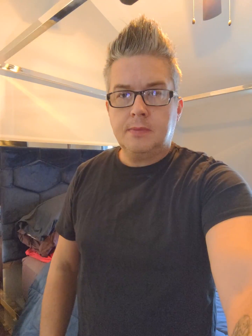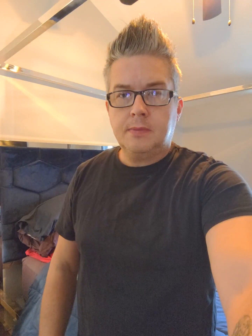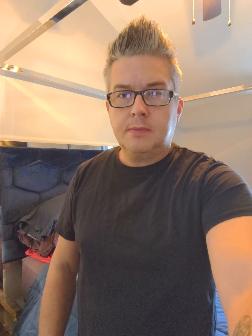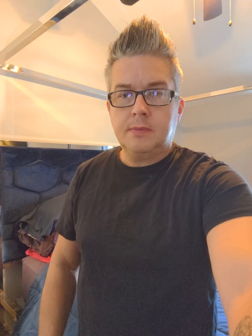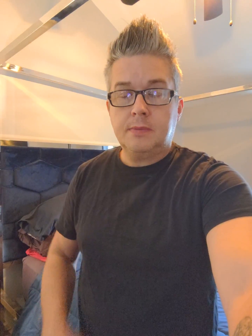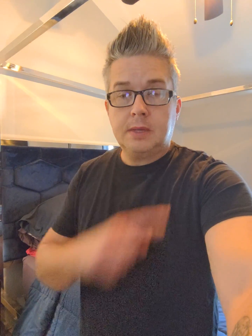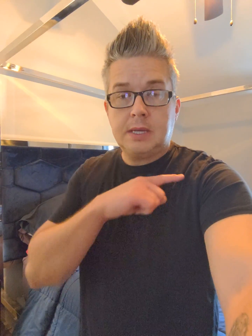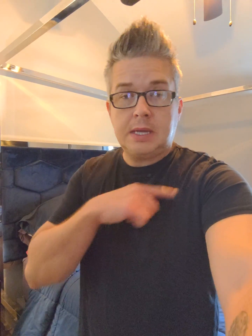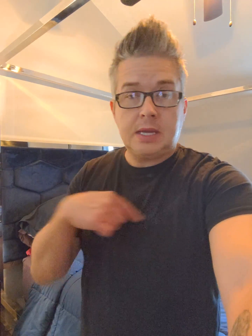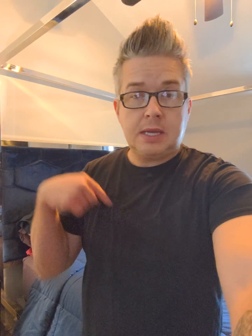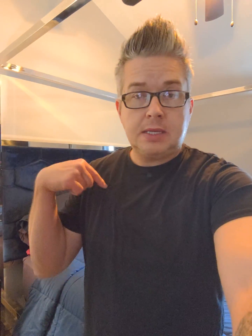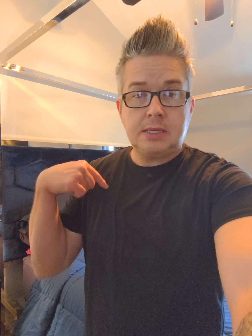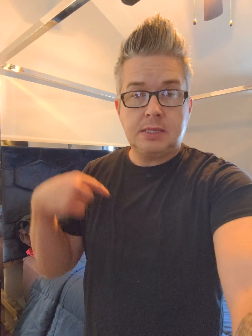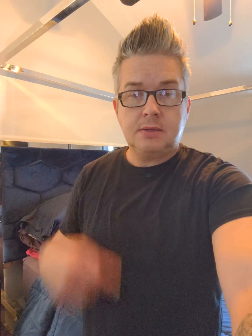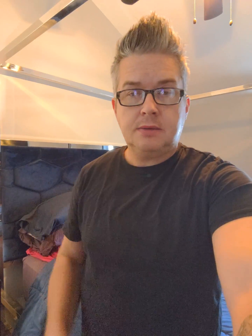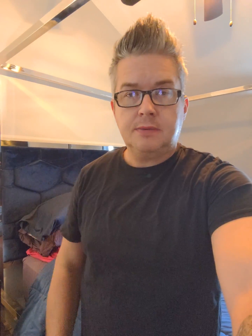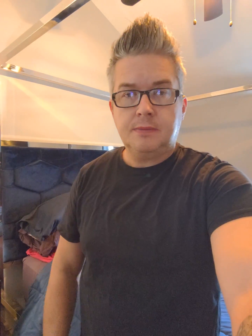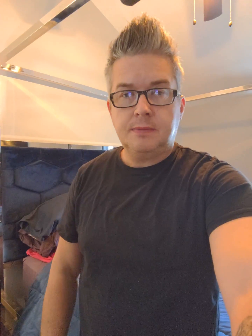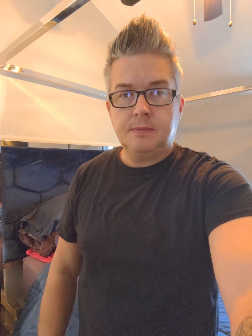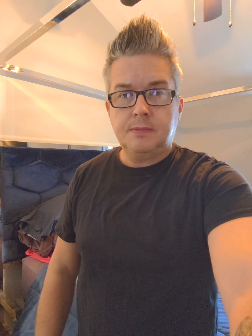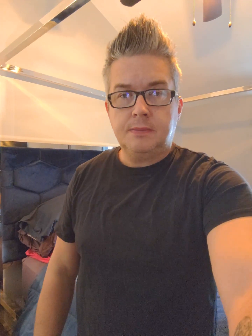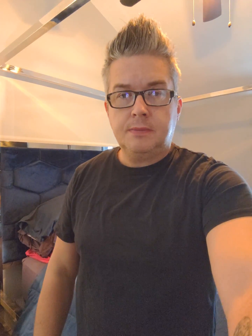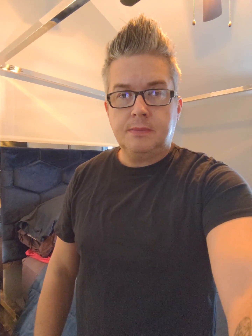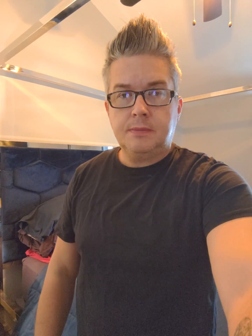necklace